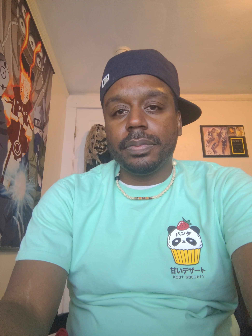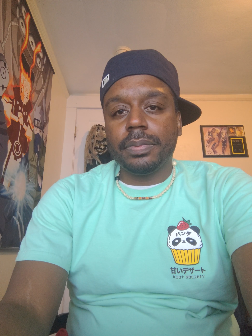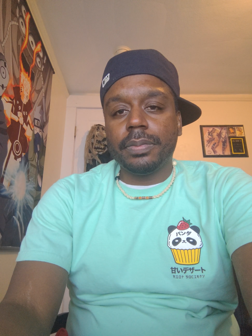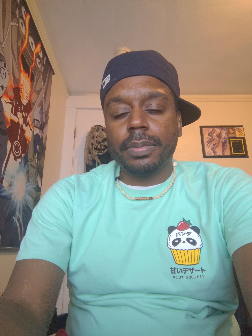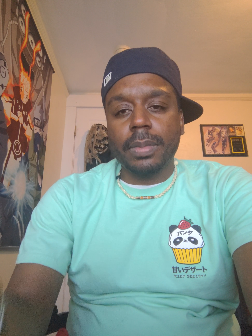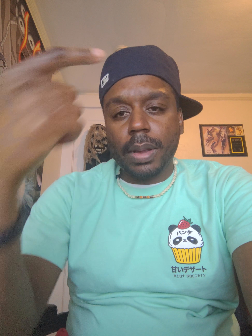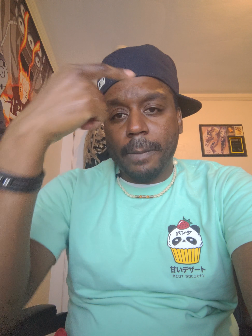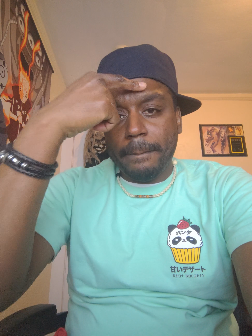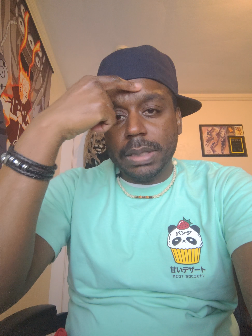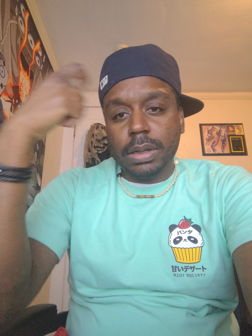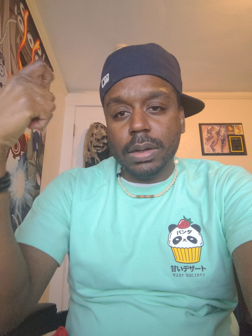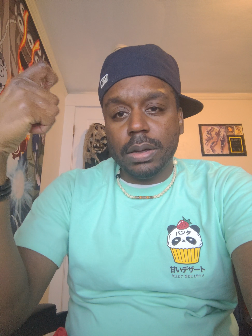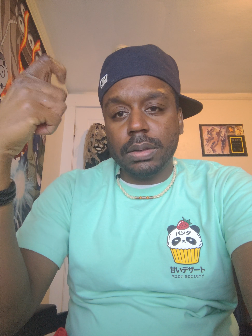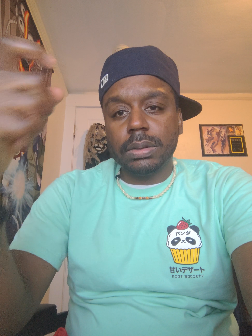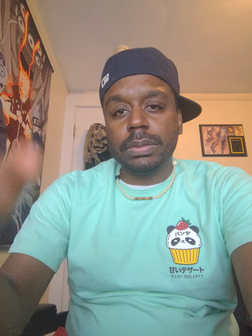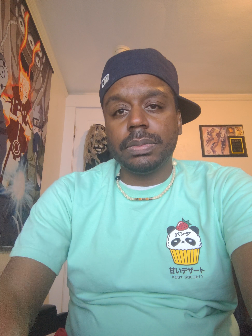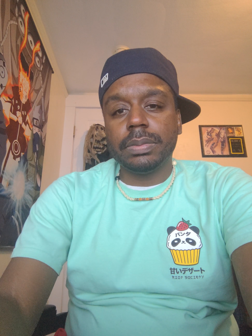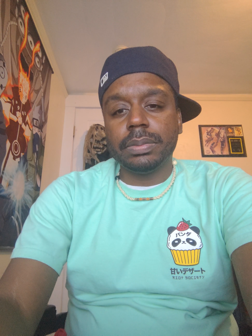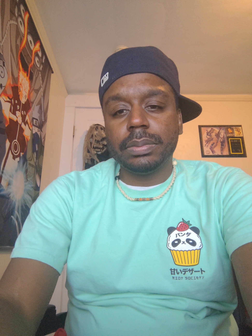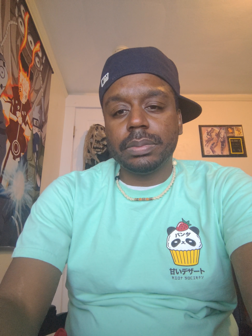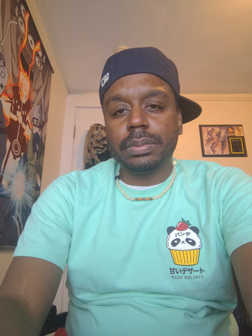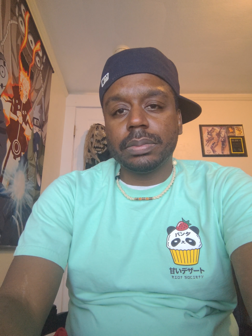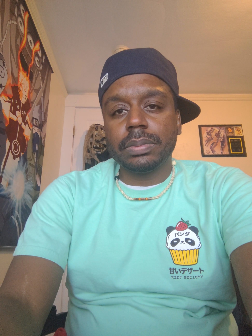because